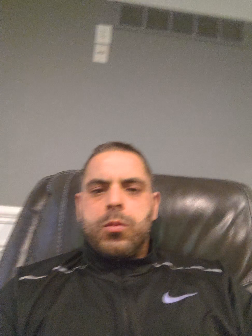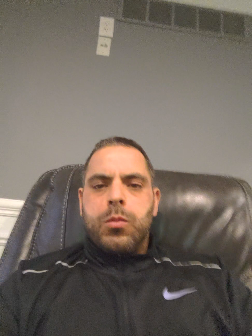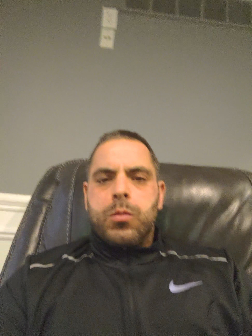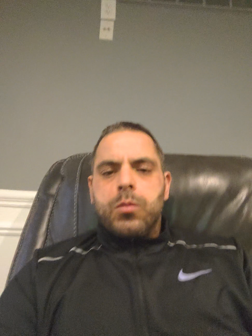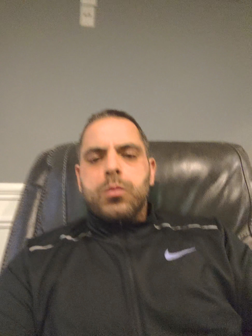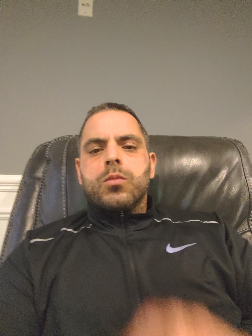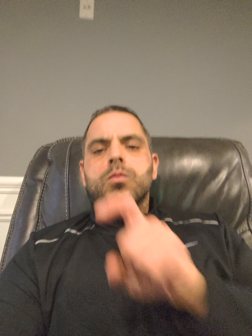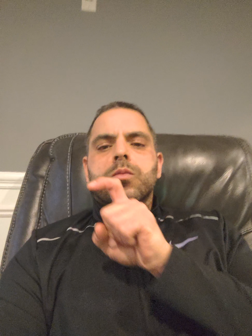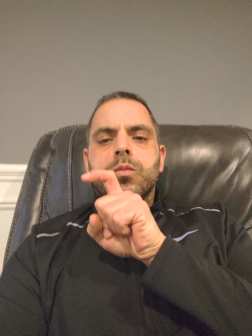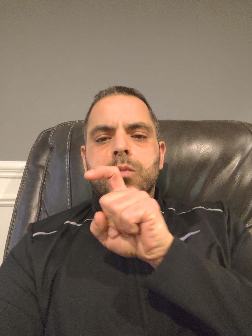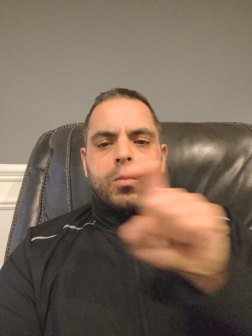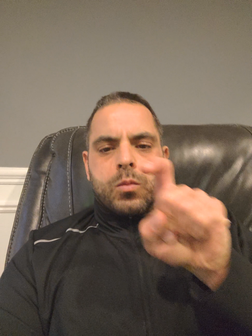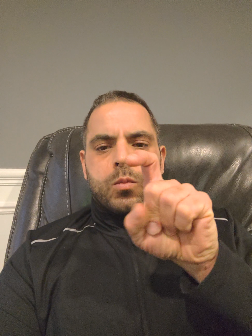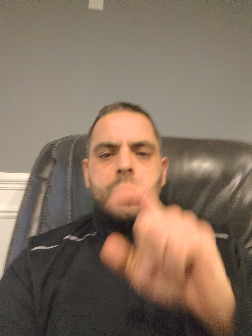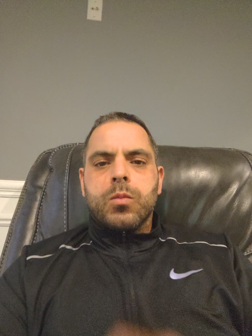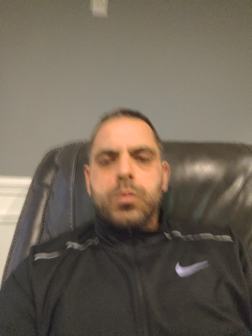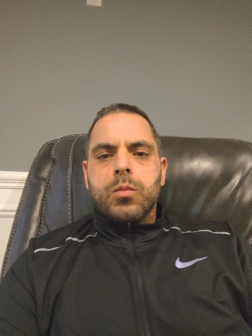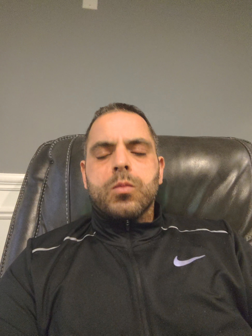closet